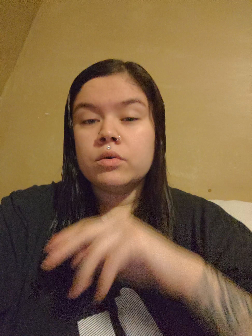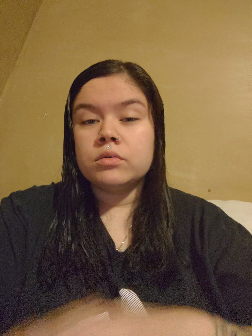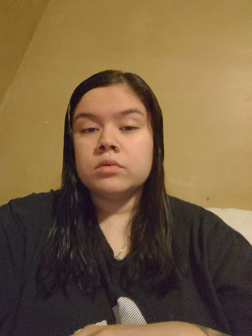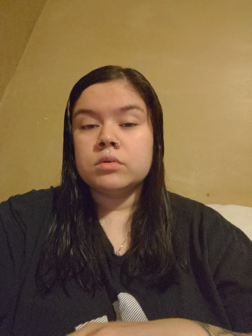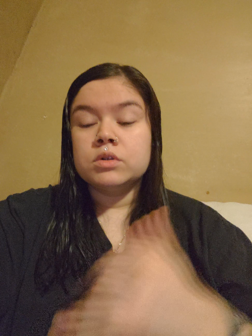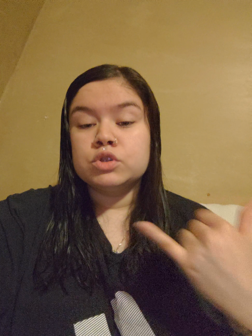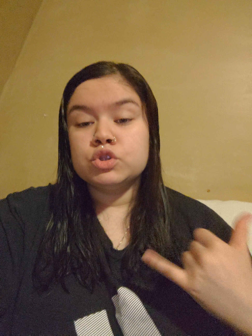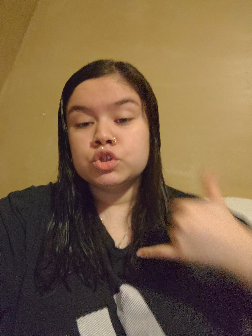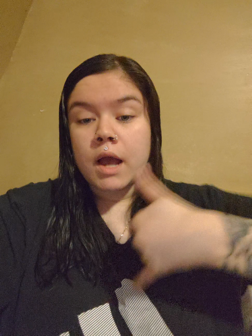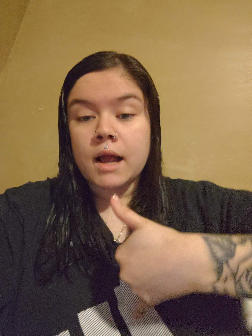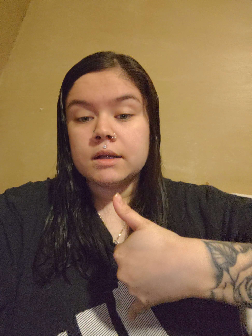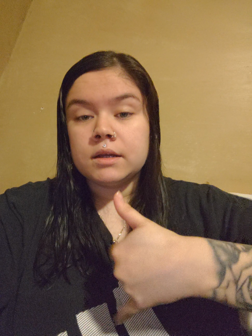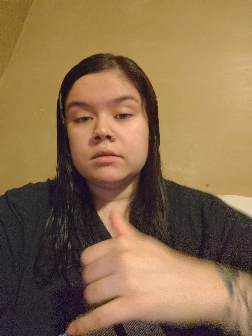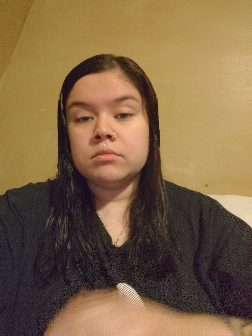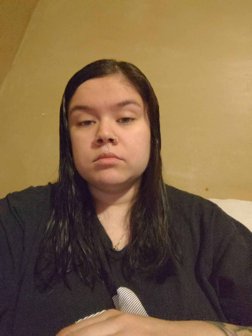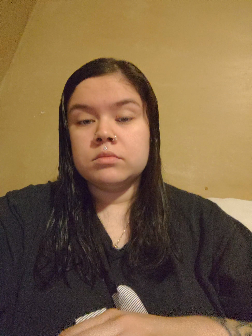jacket